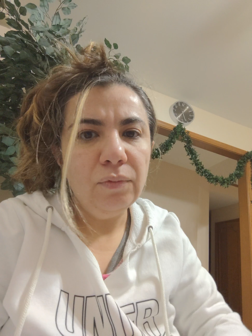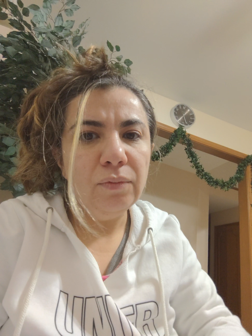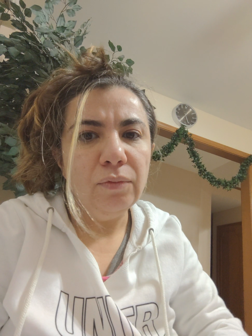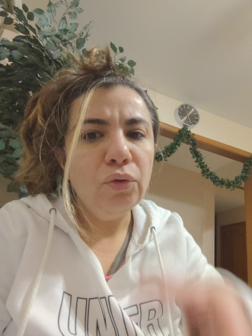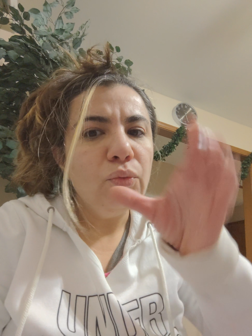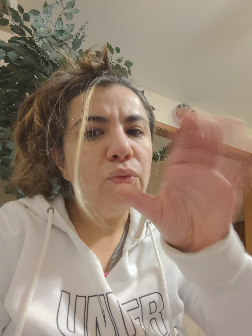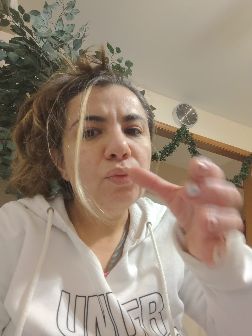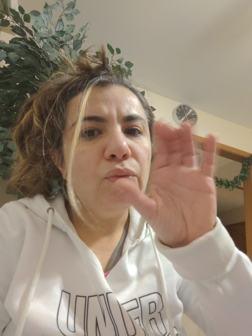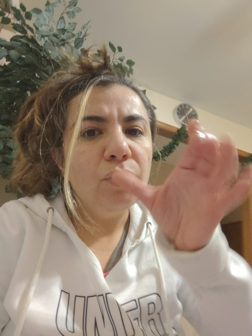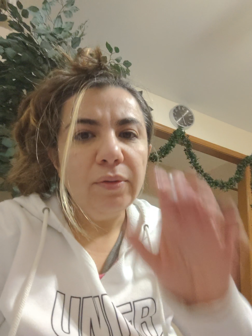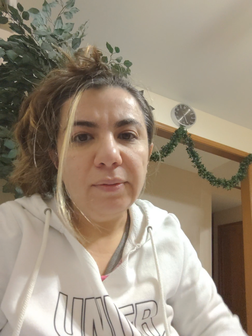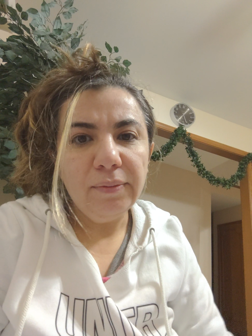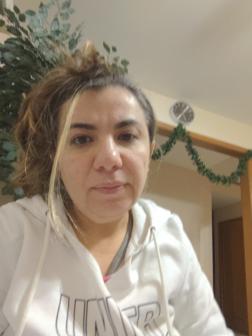drink